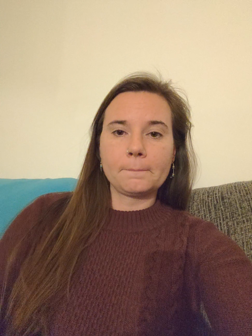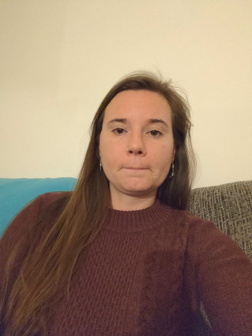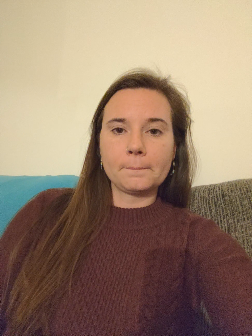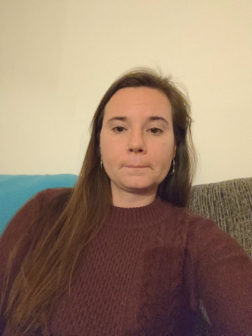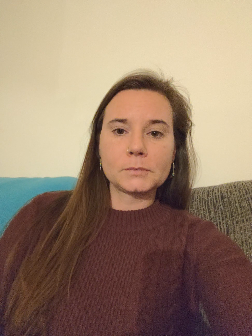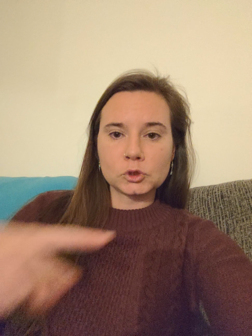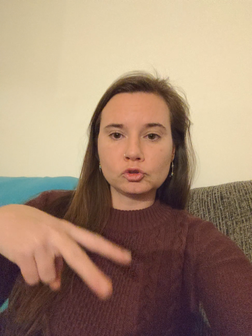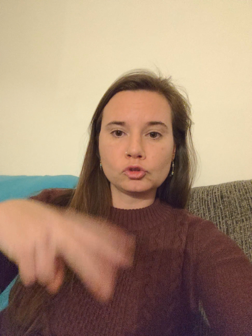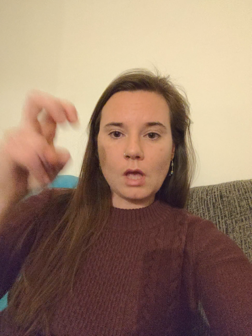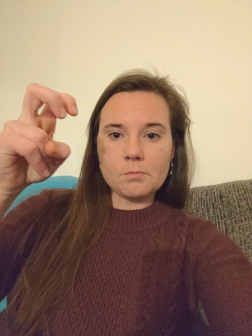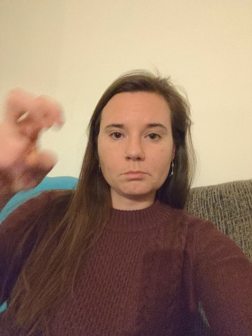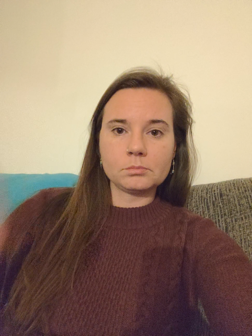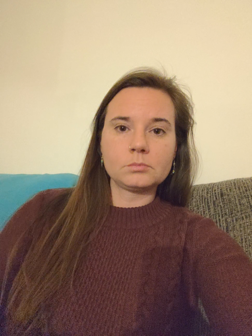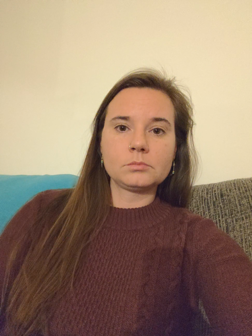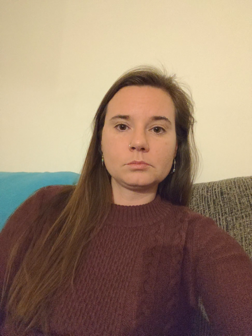jump